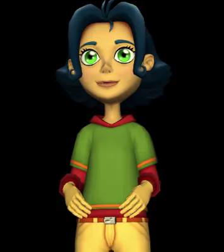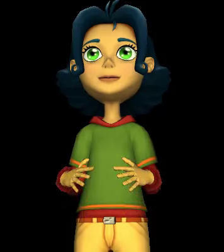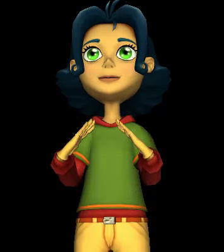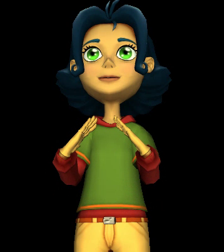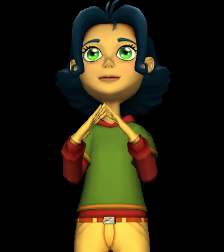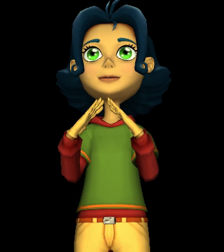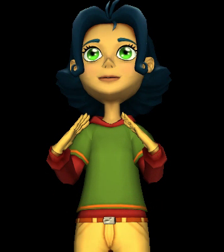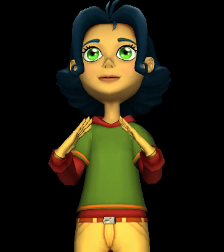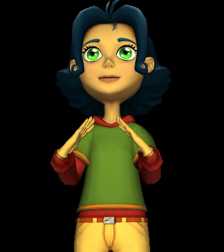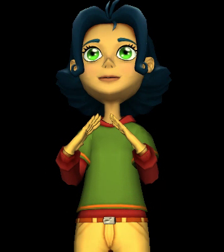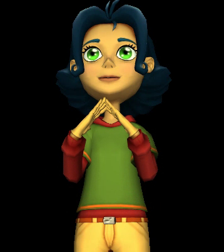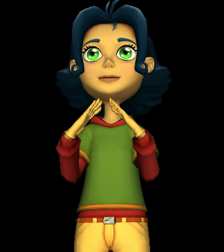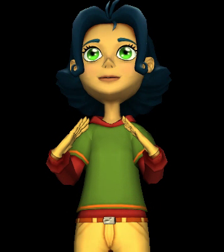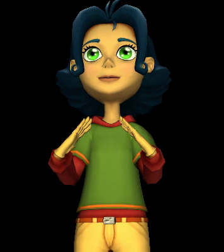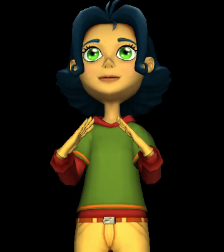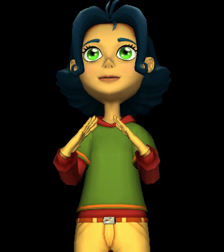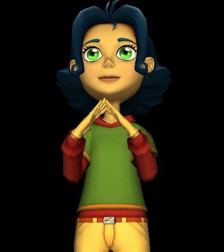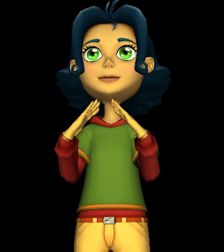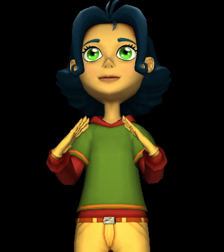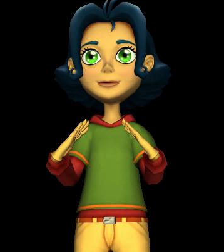معركة